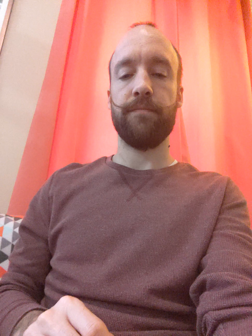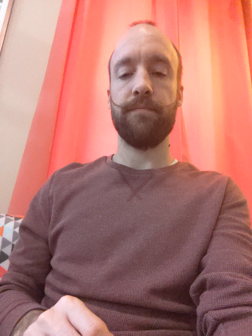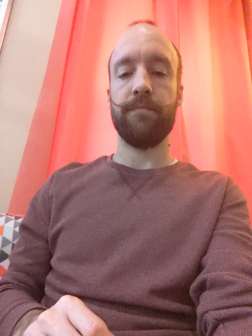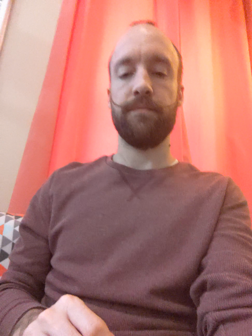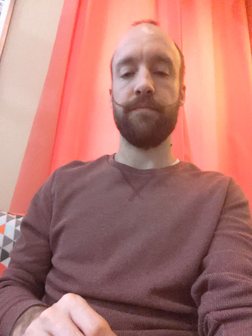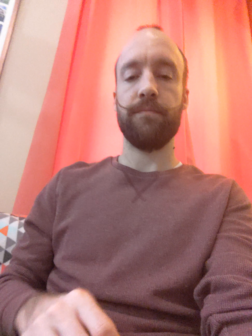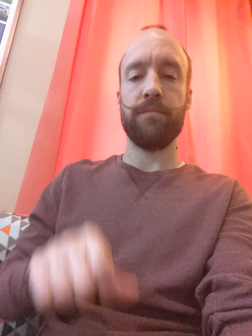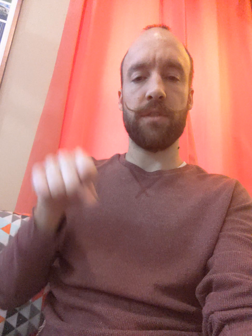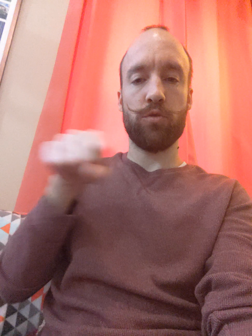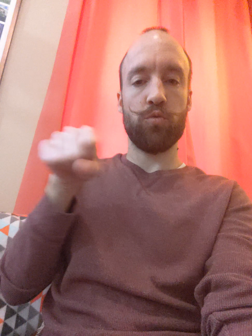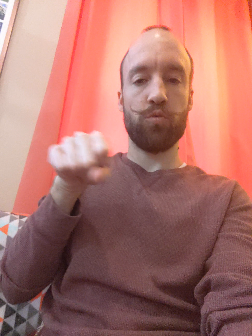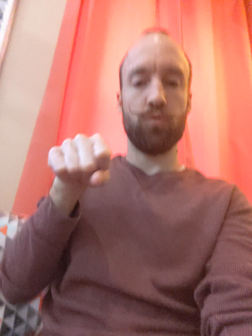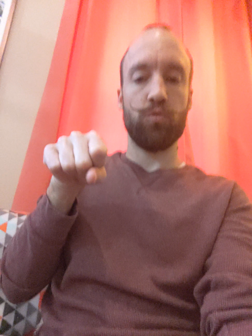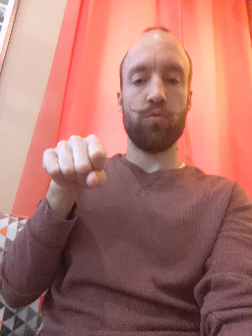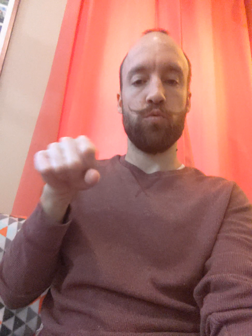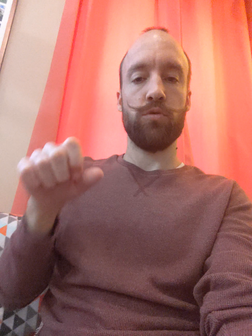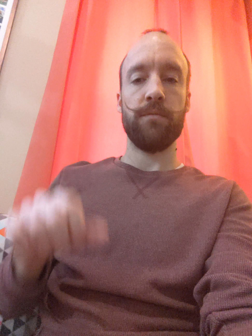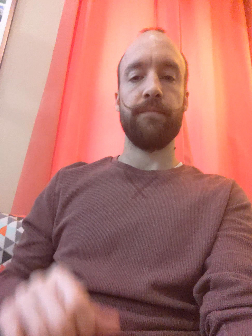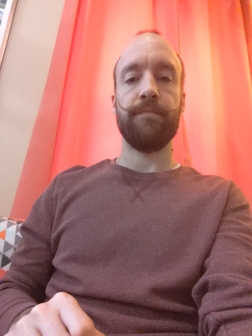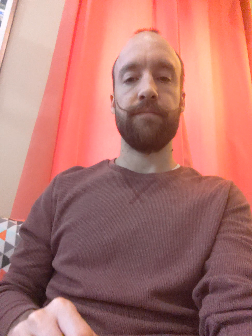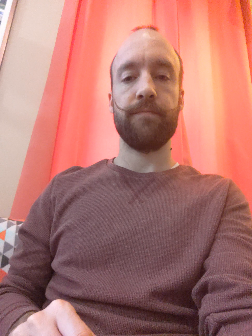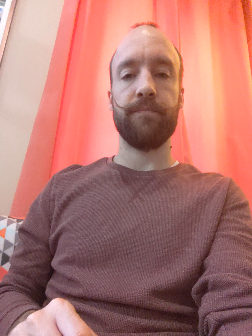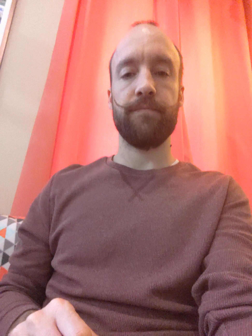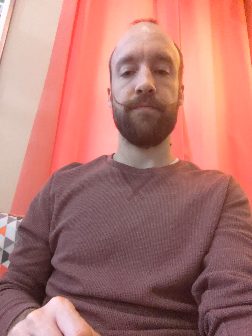shoe